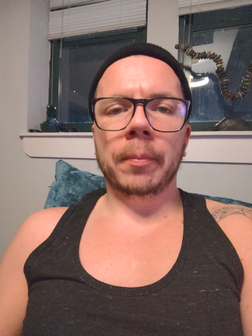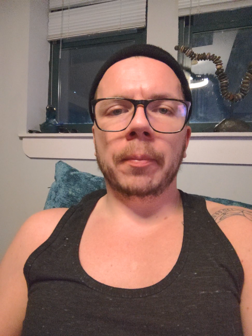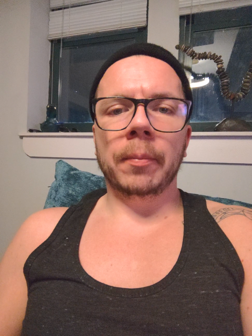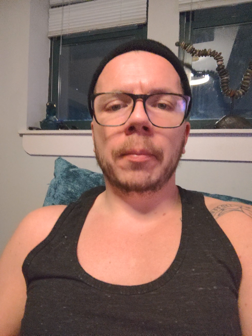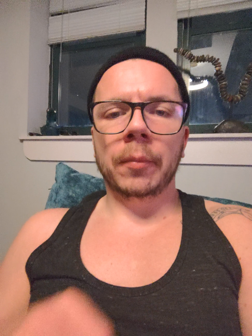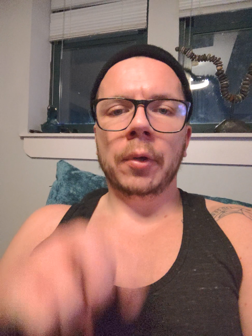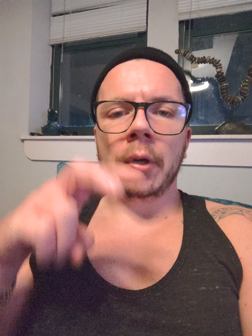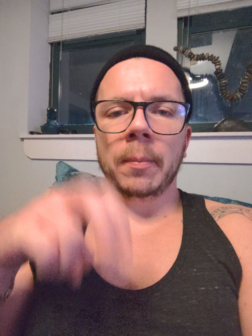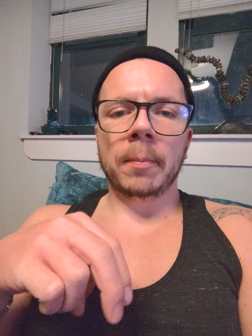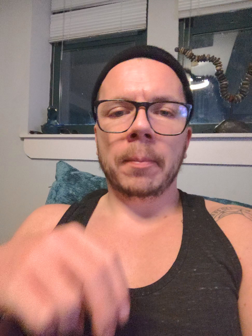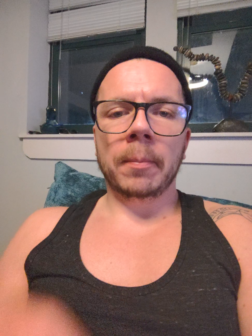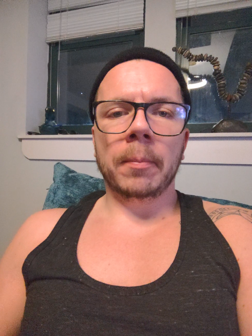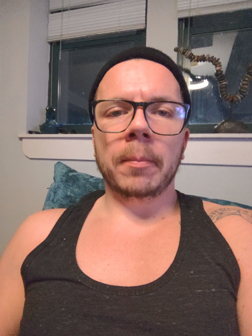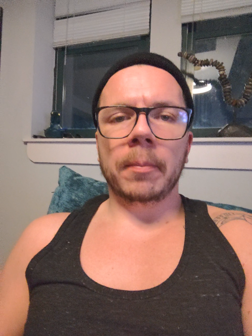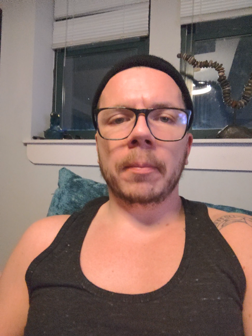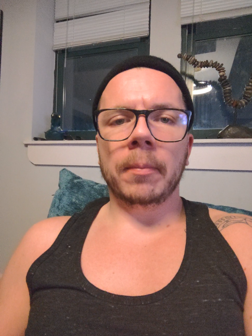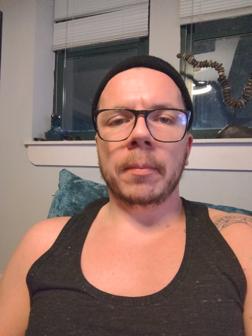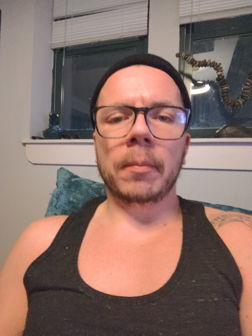jump